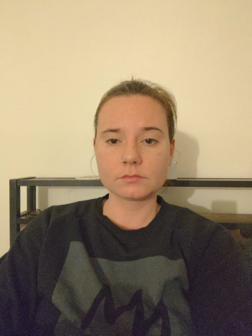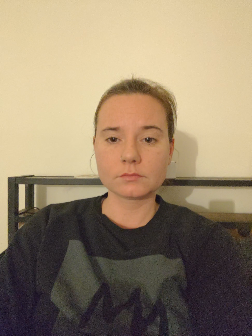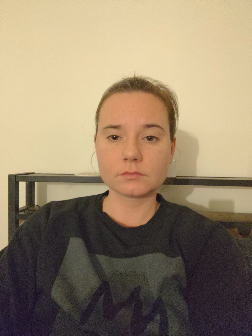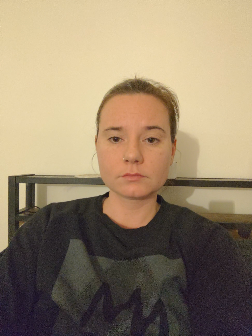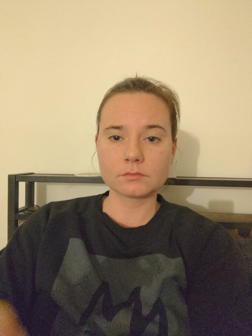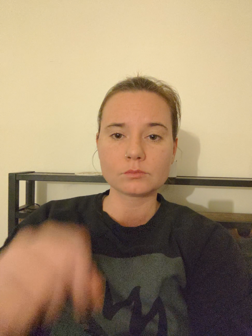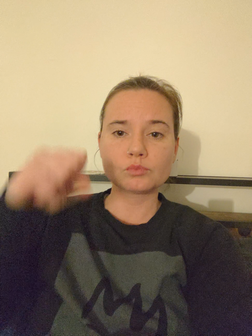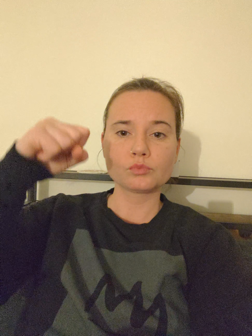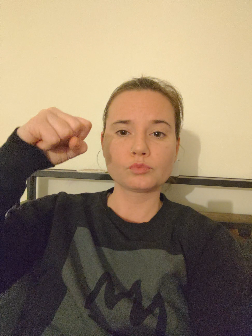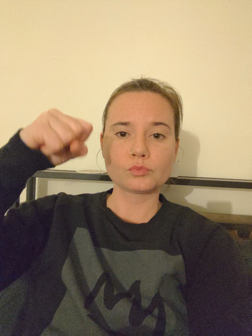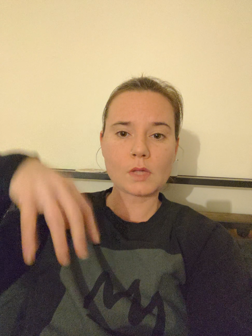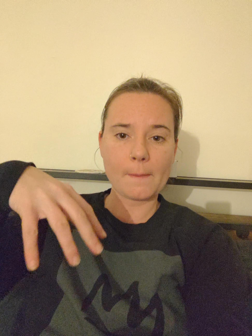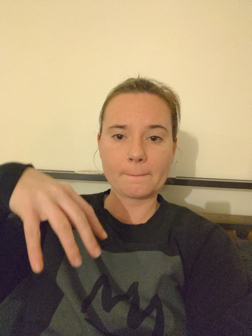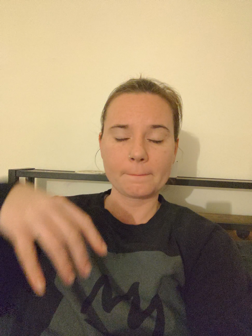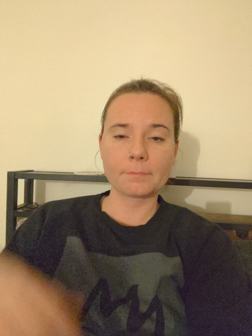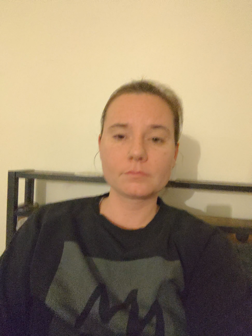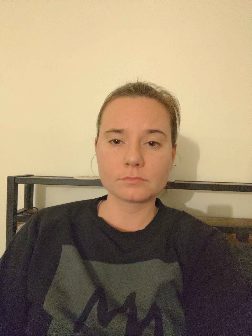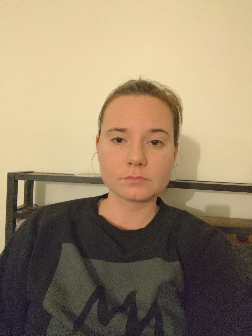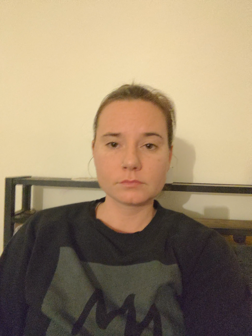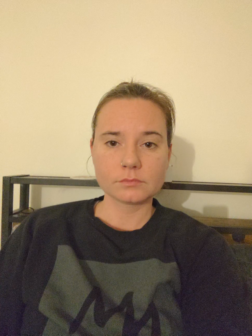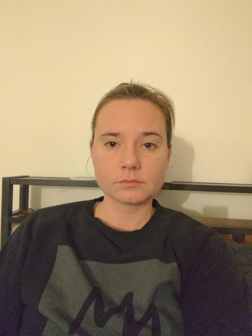drop